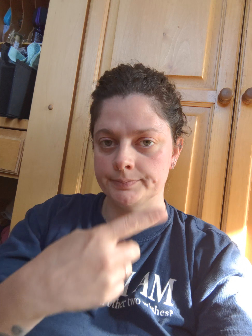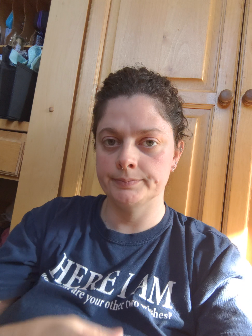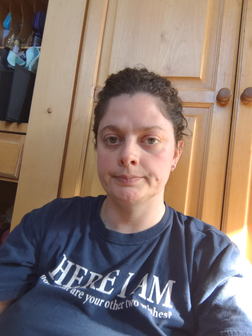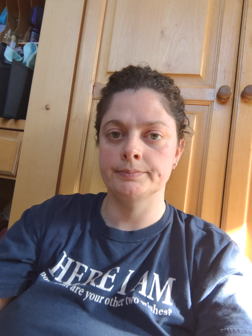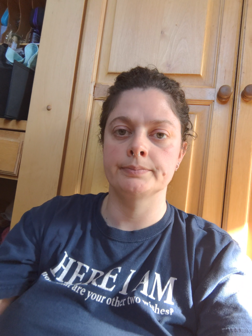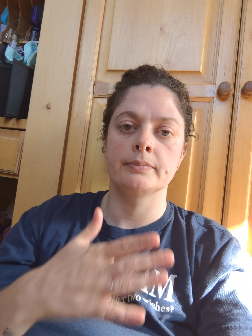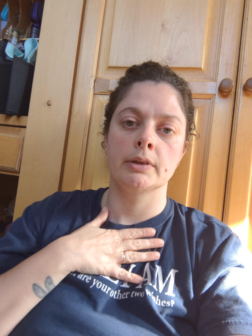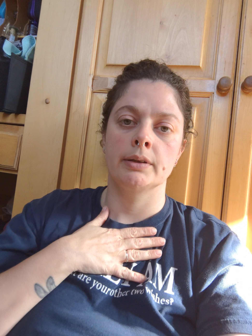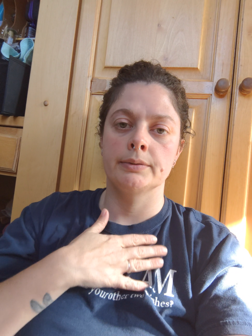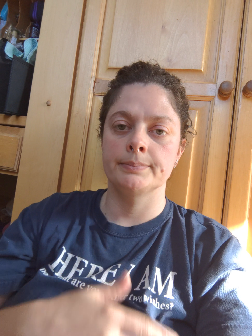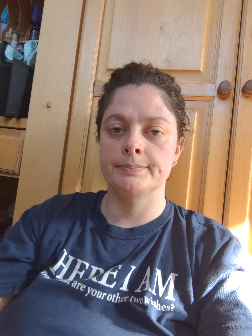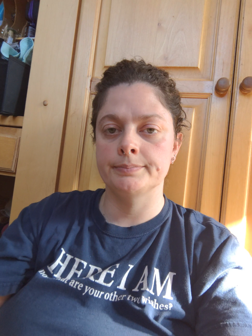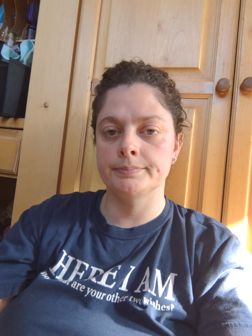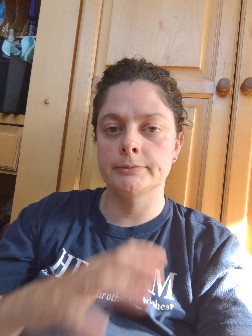my